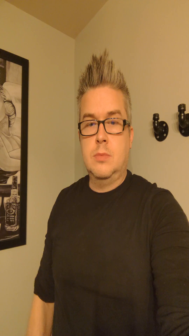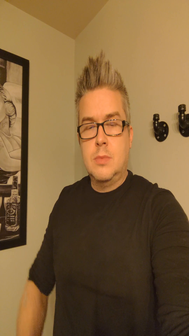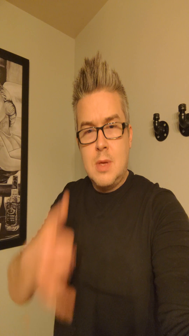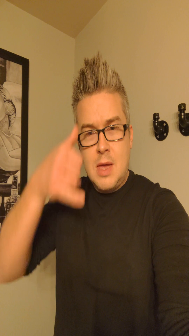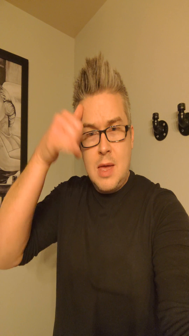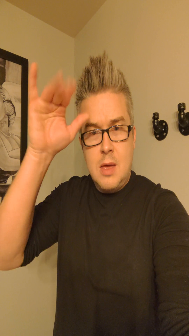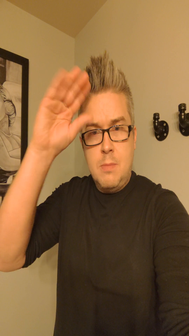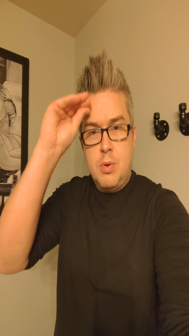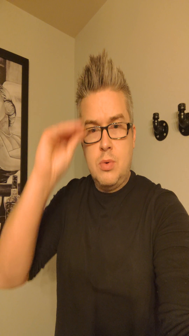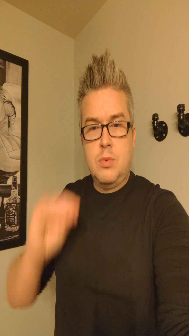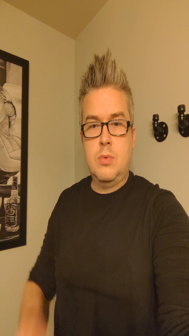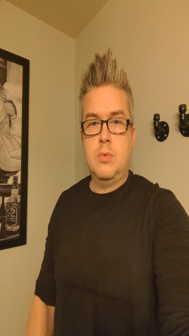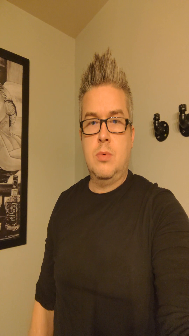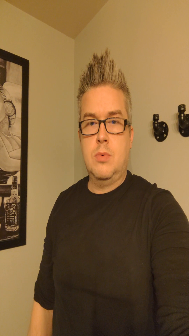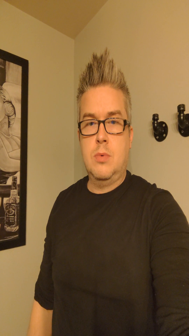cowboy